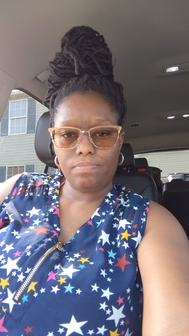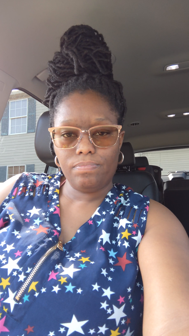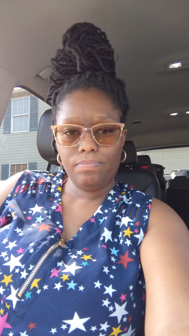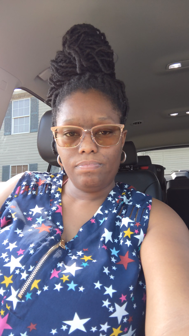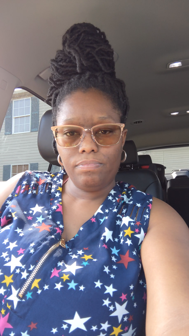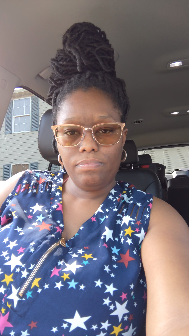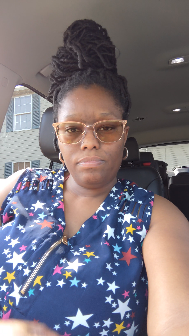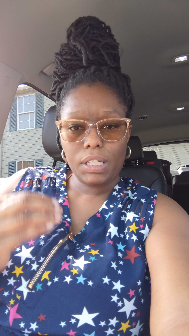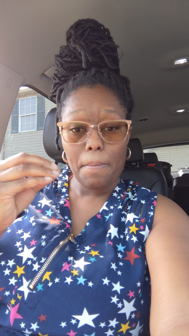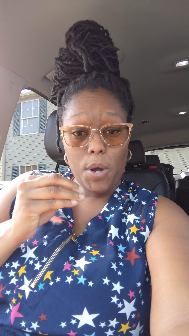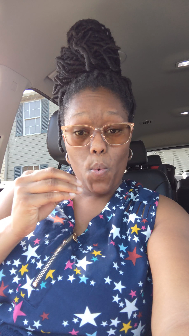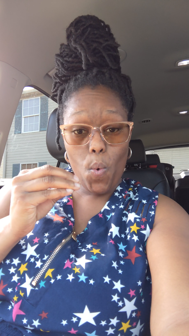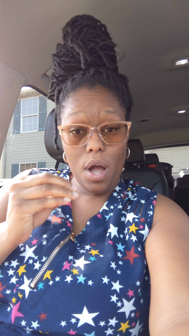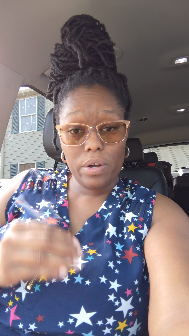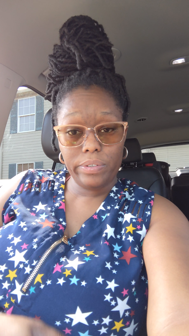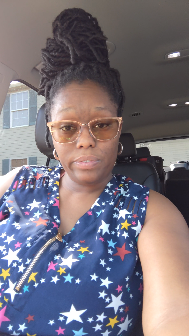more